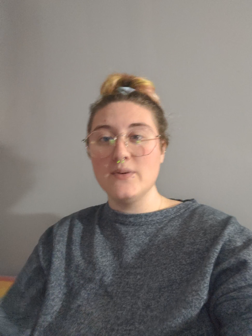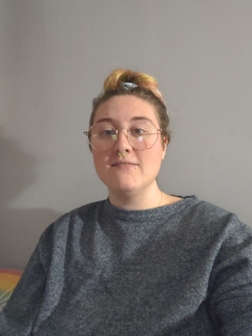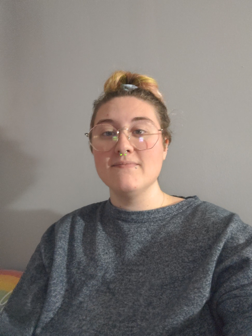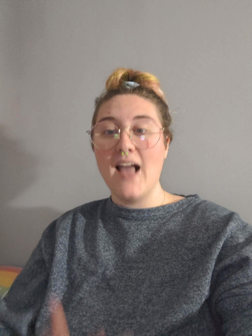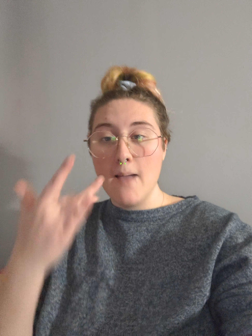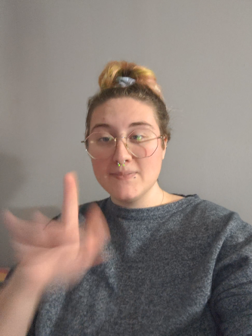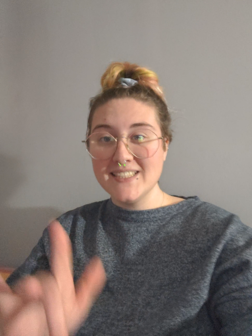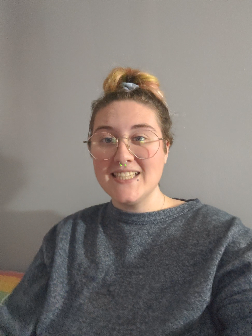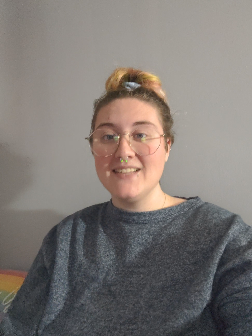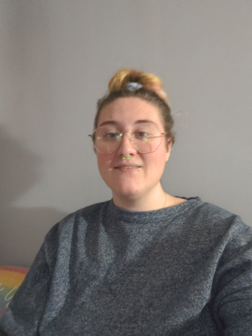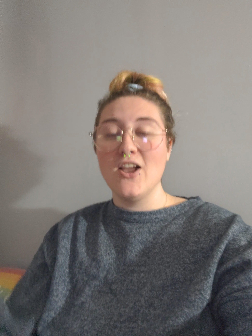empty